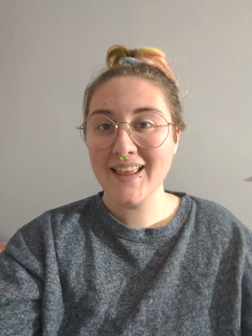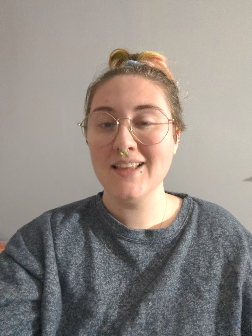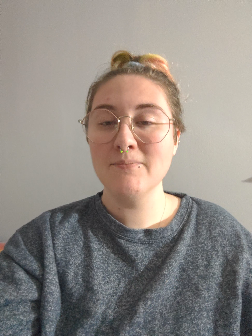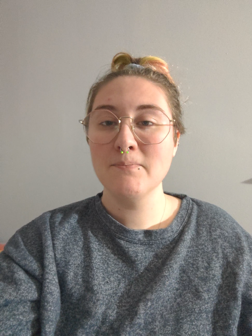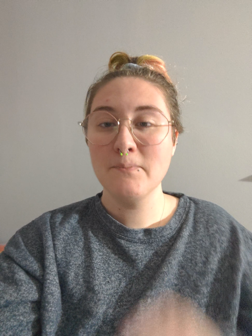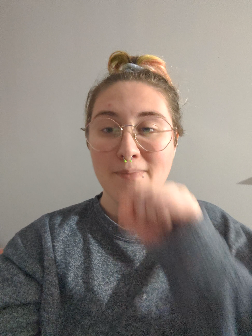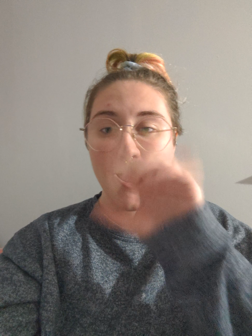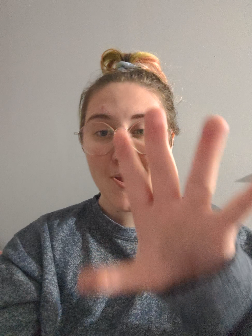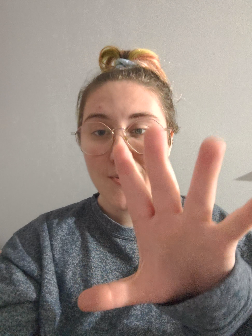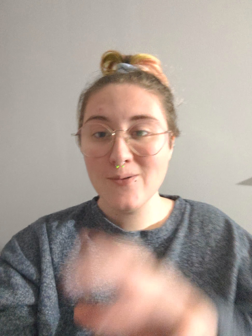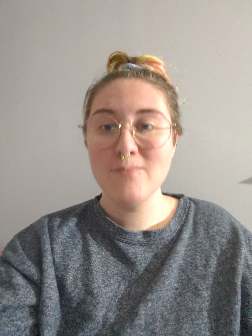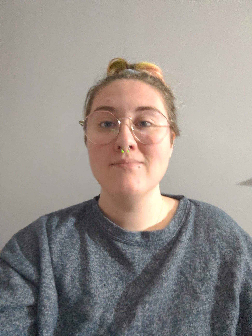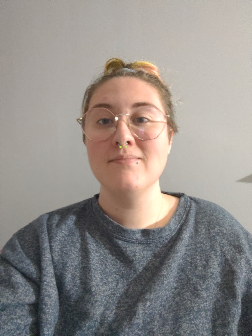blow